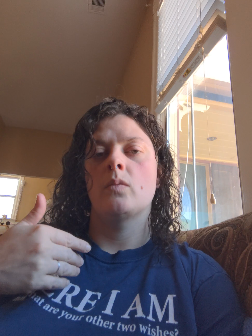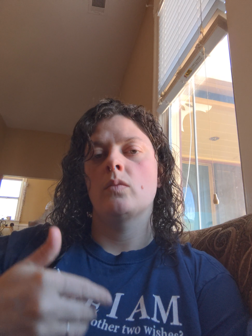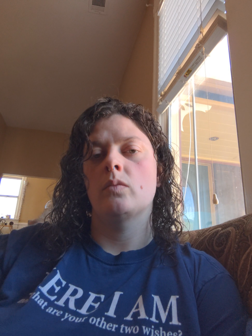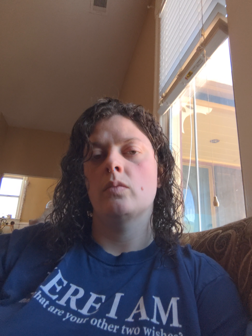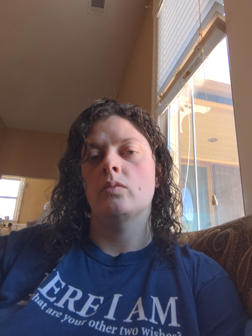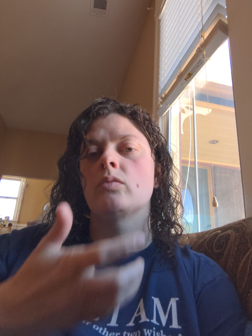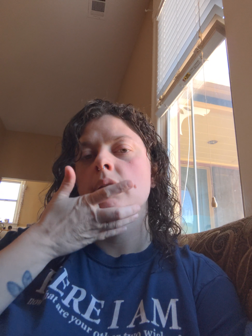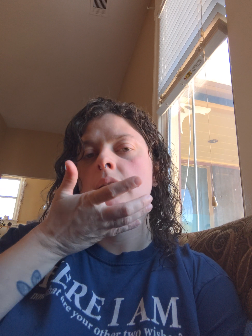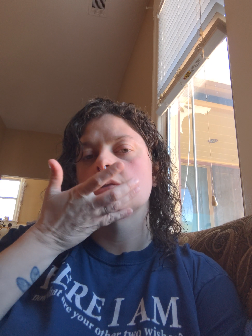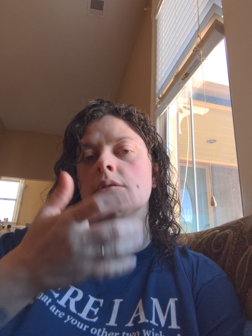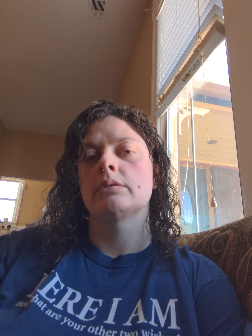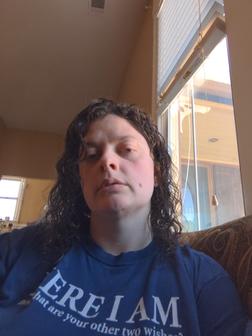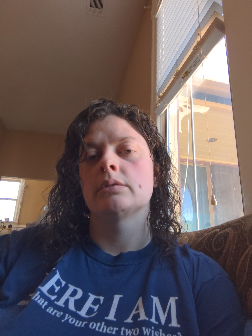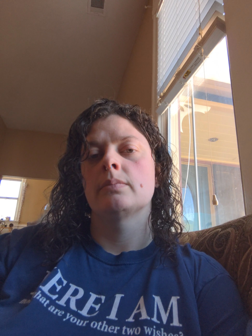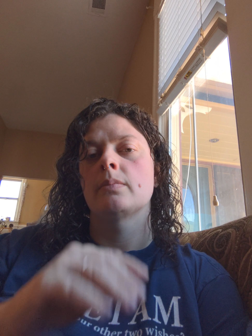grass